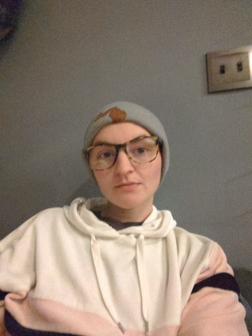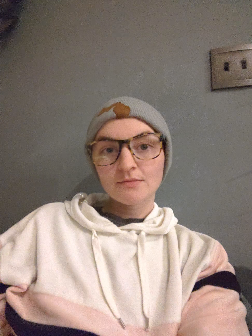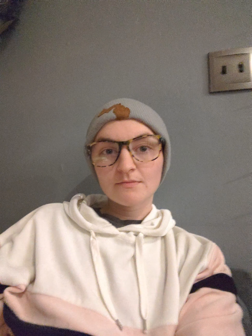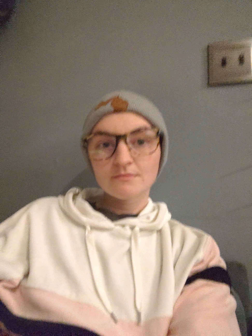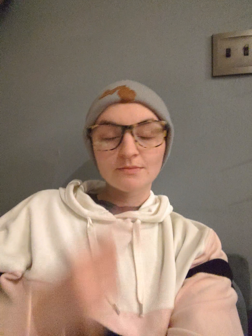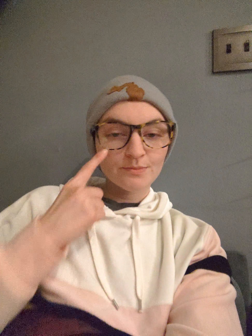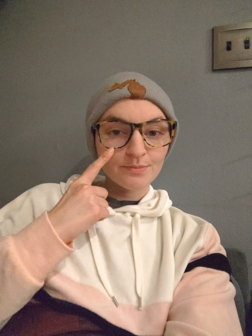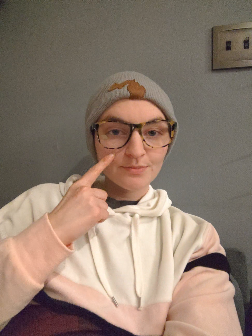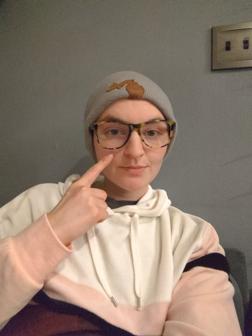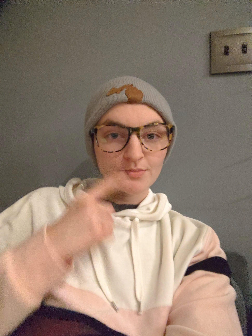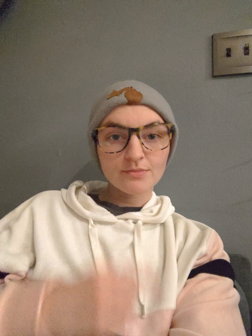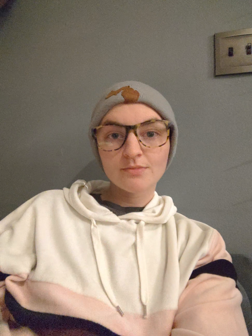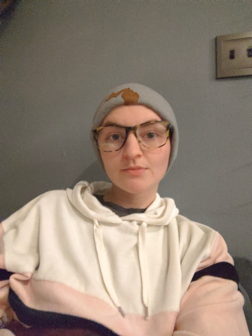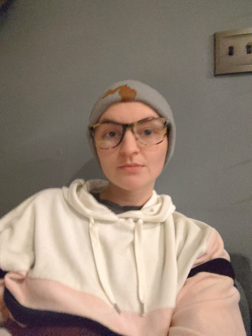eye